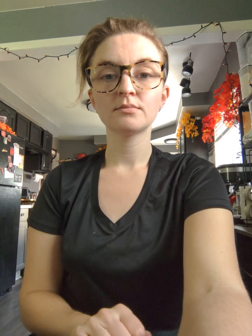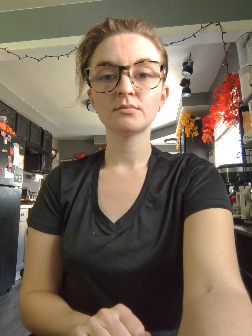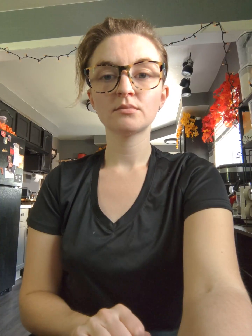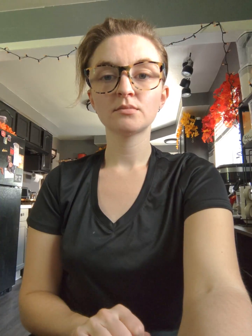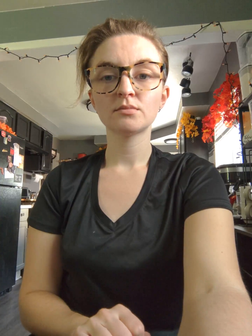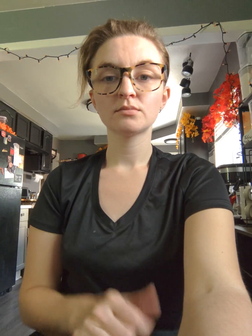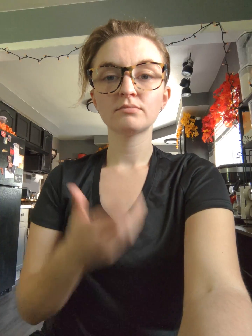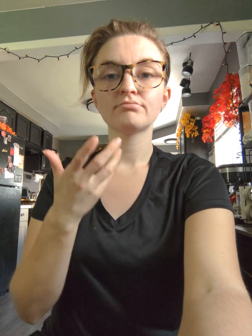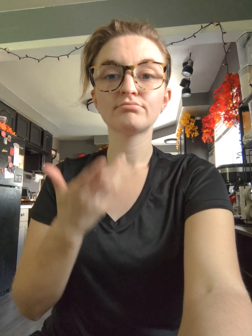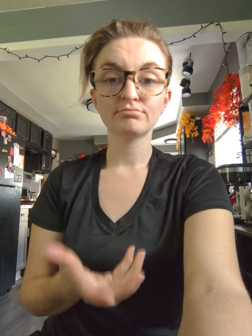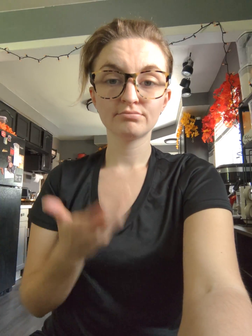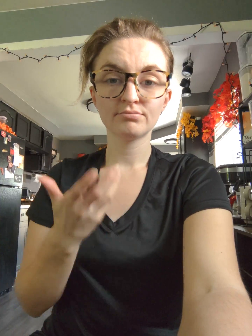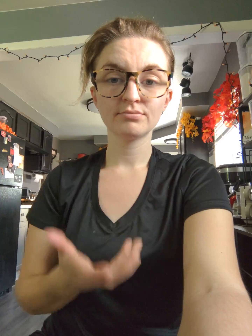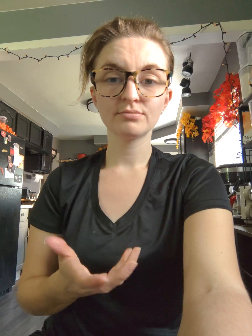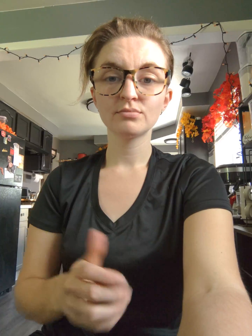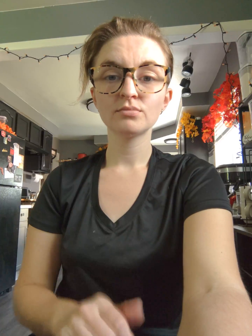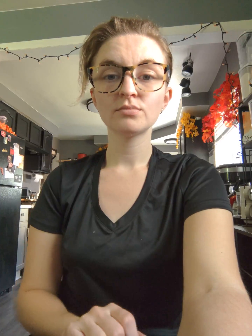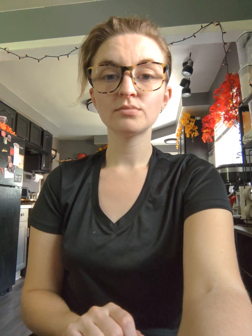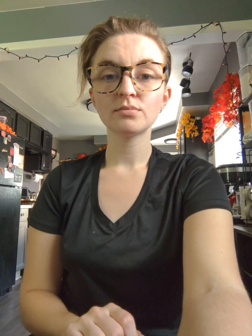heavy